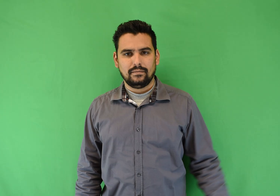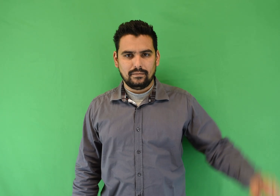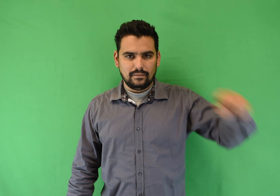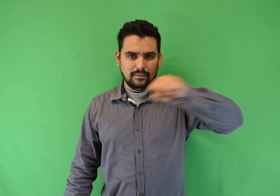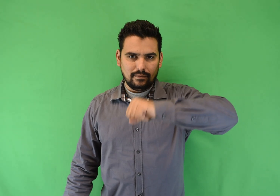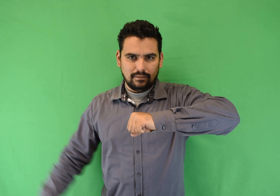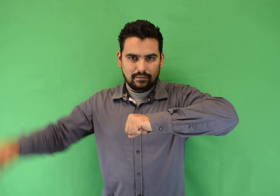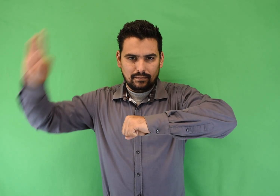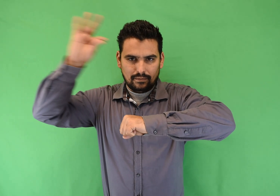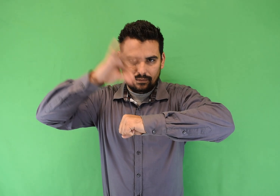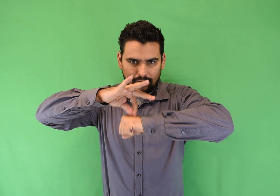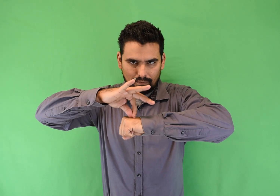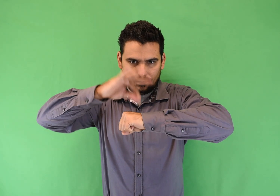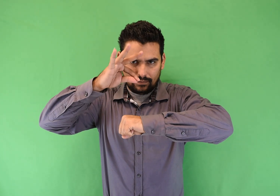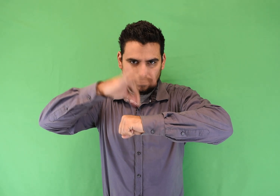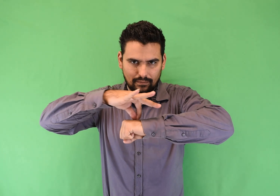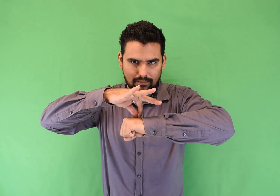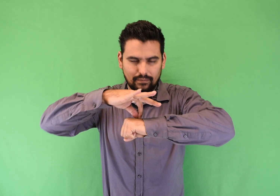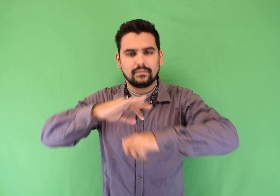farmacia